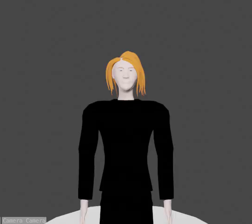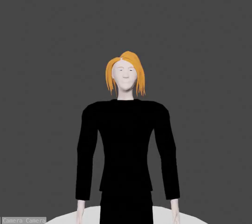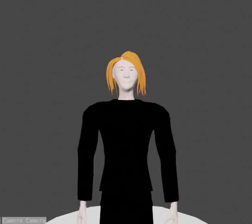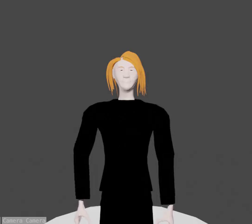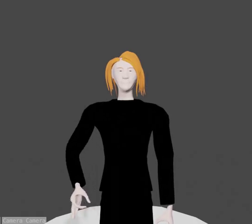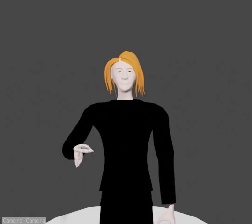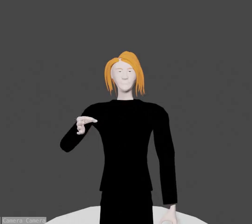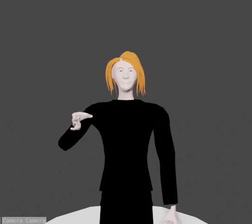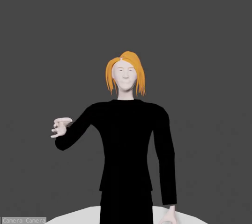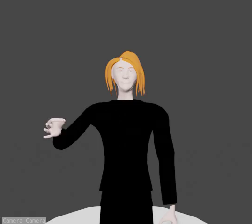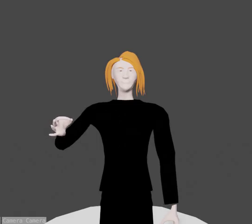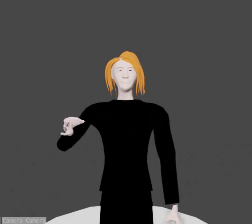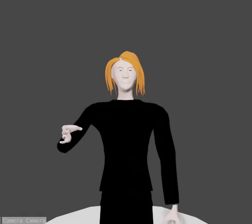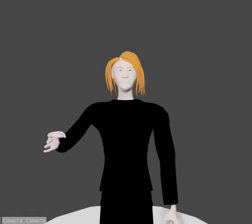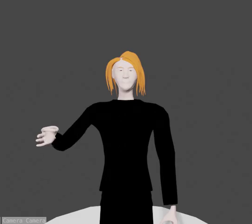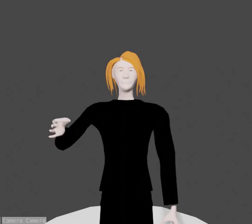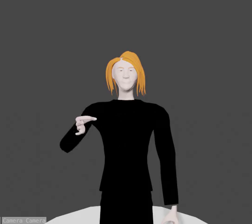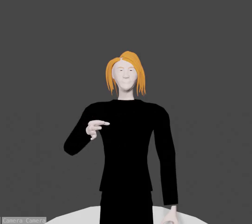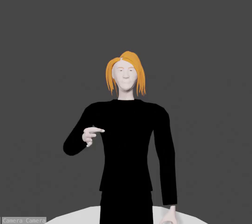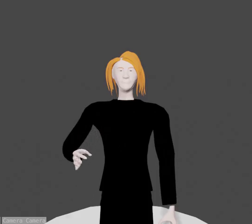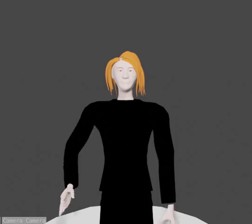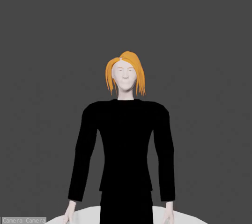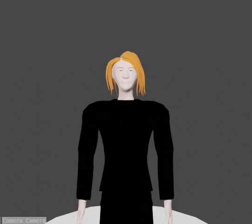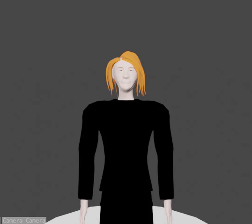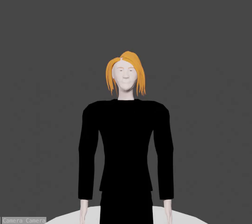Andorra